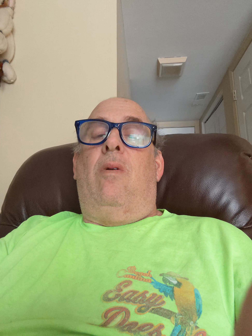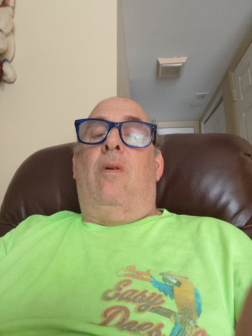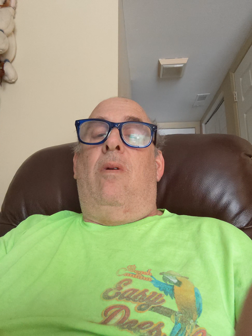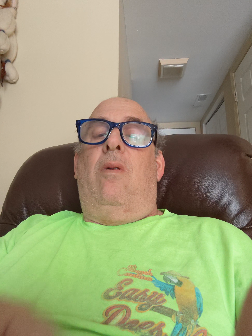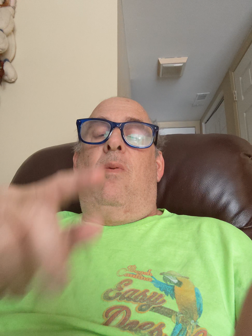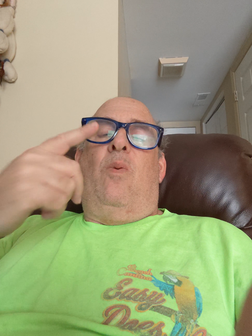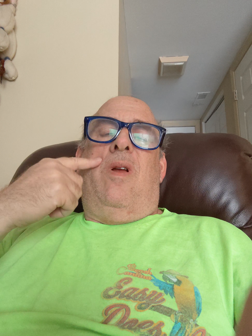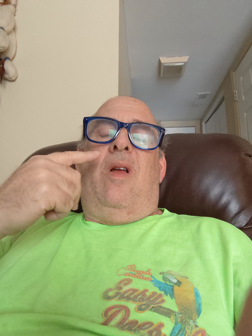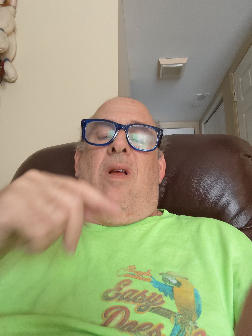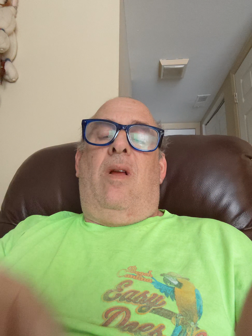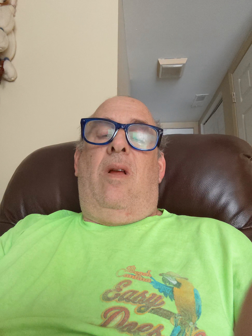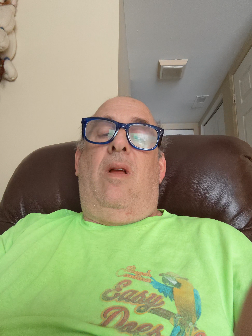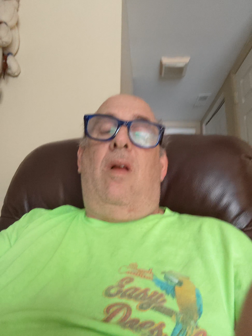cry